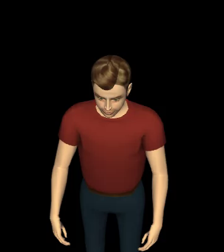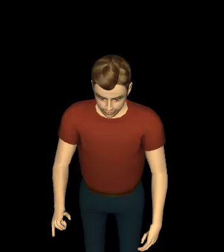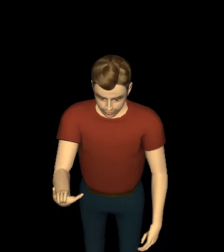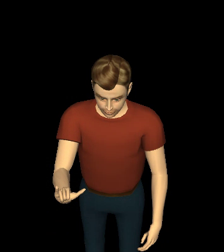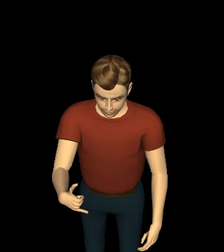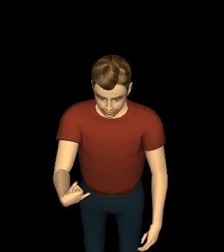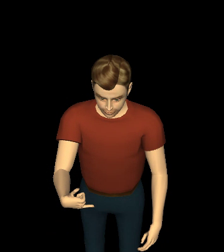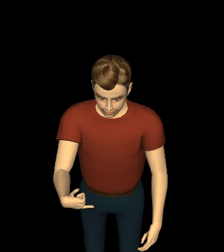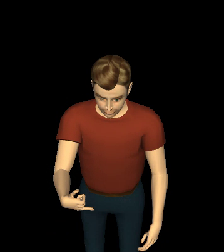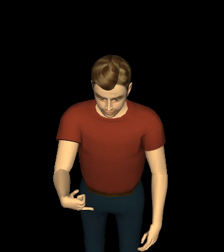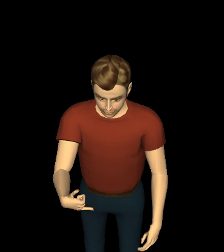الخميس